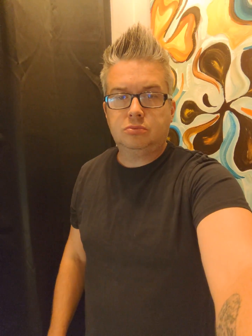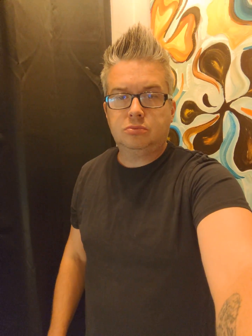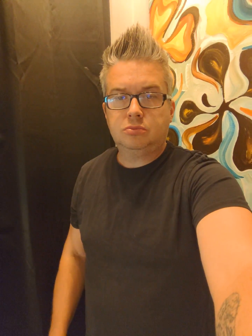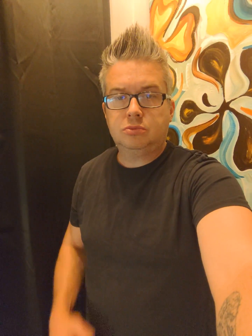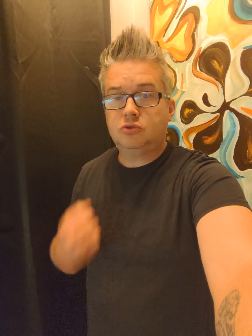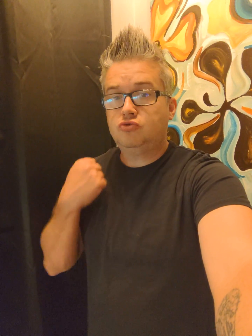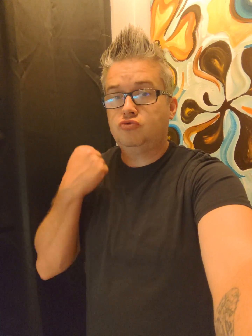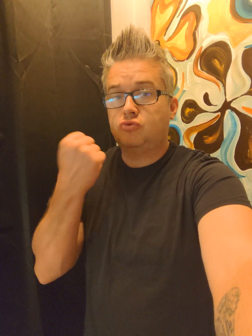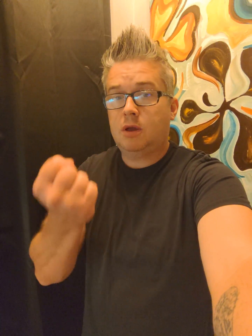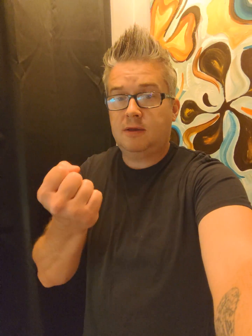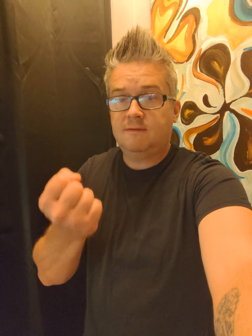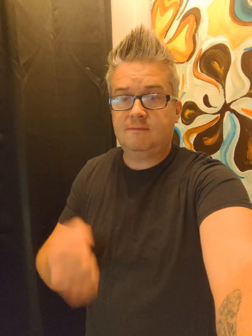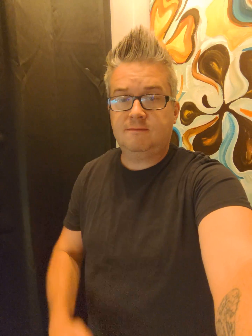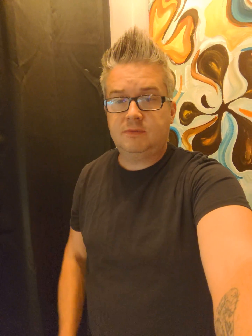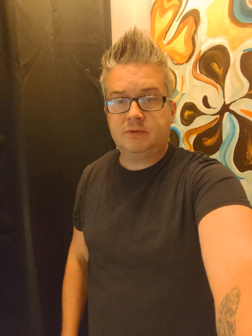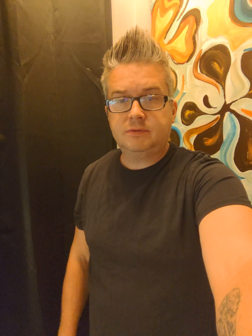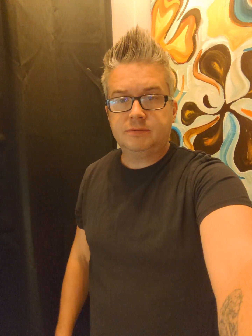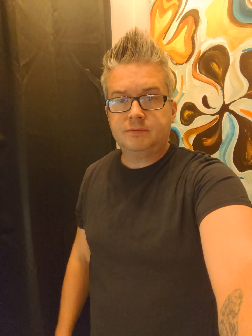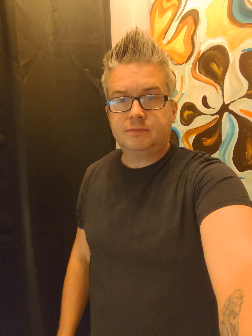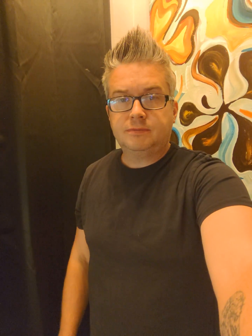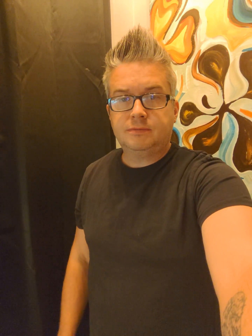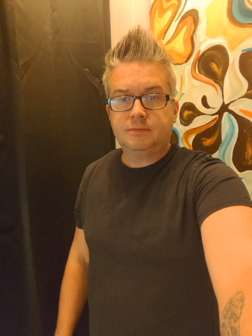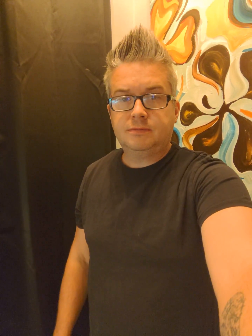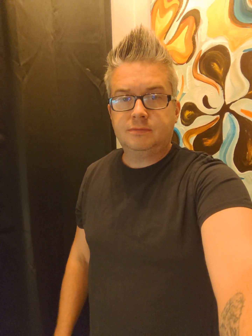drive